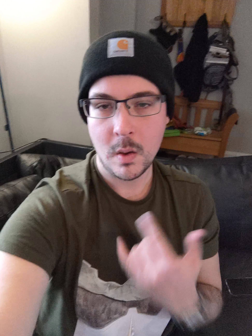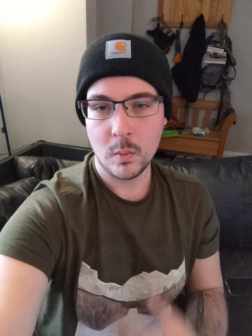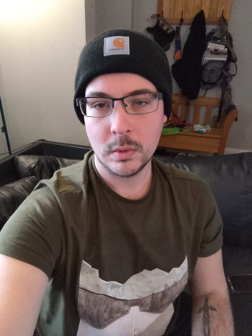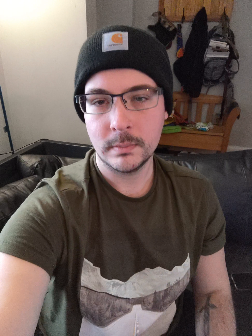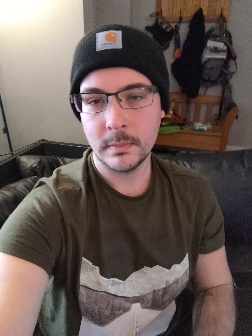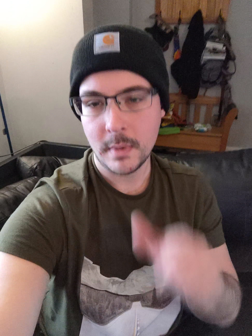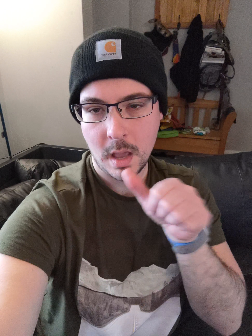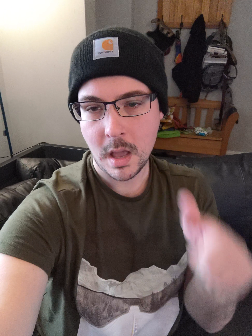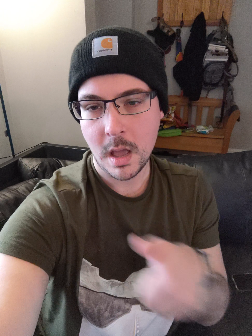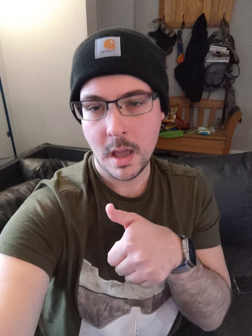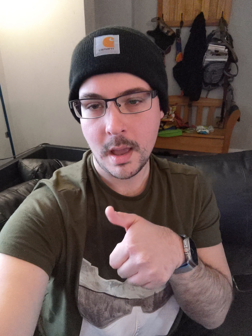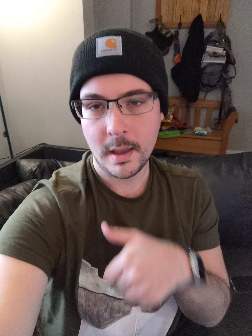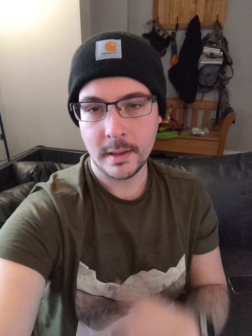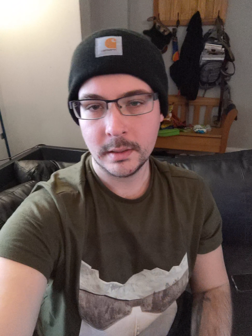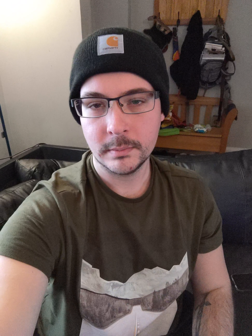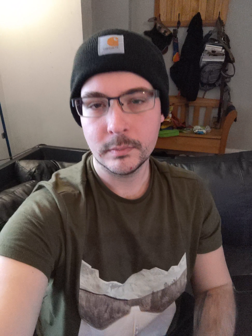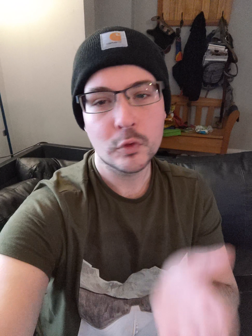hide